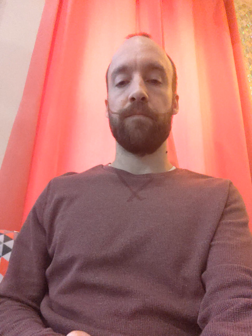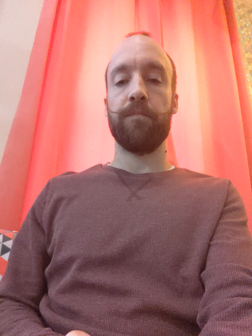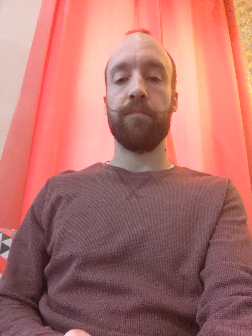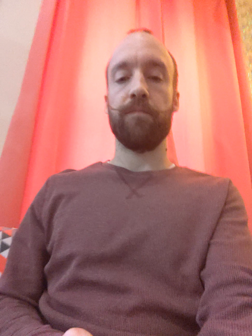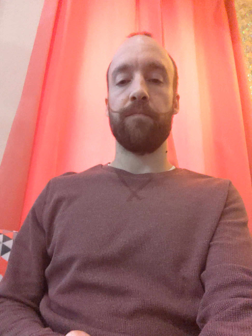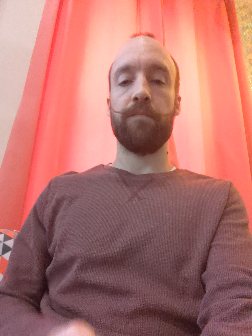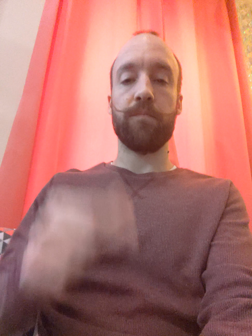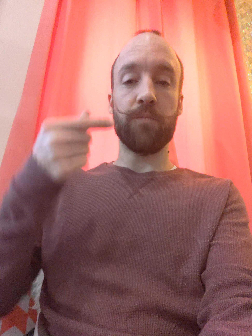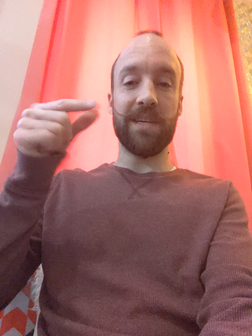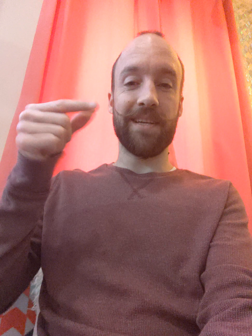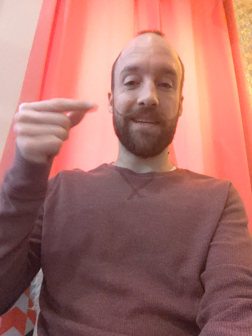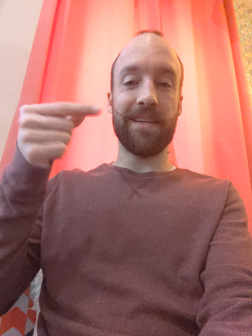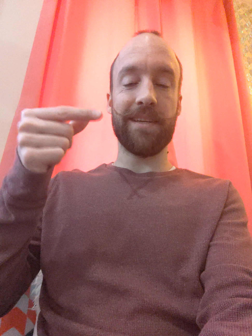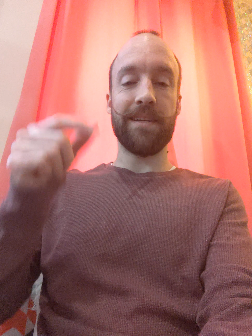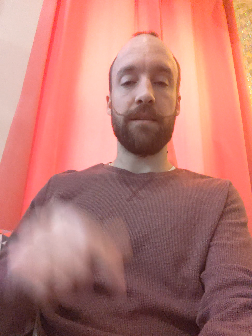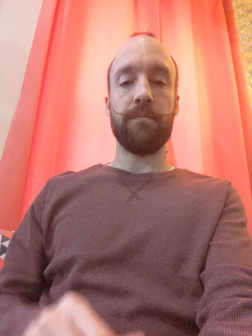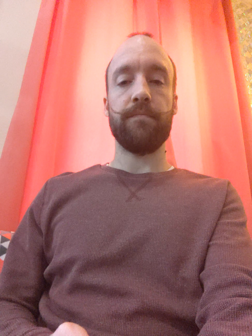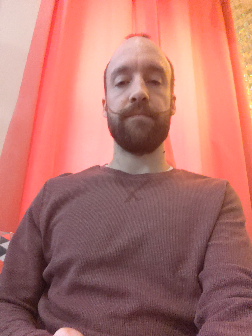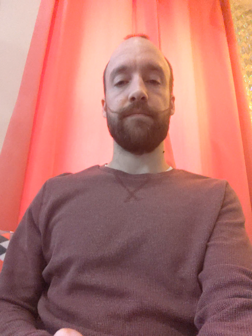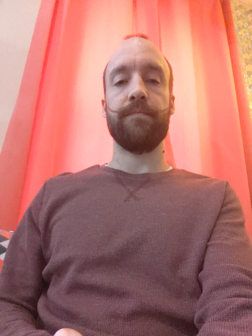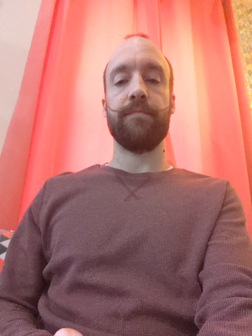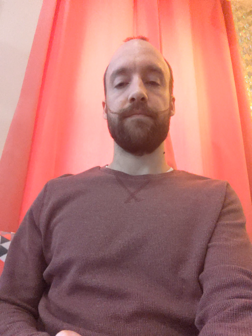green